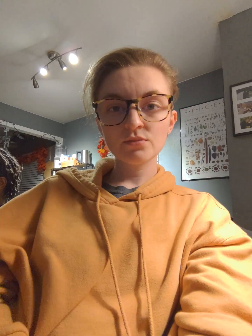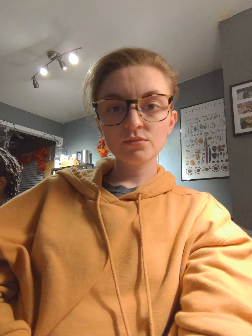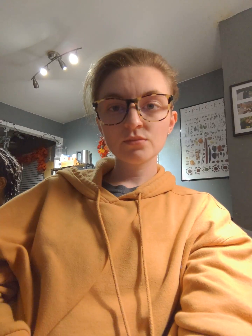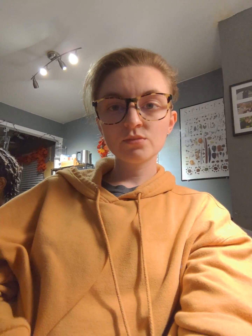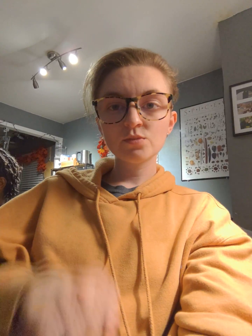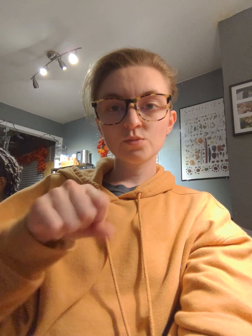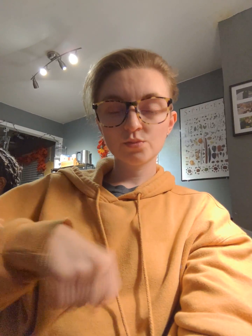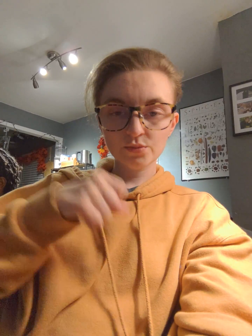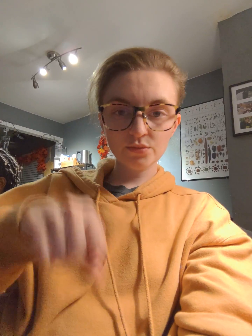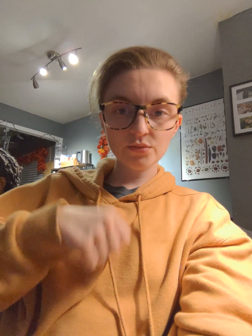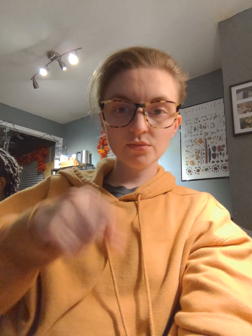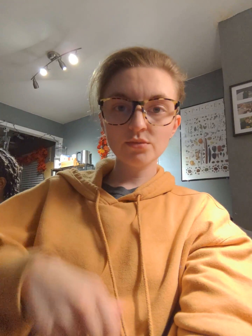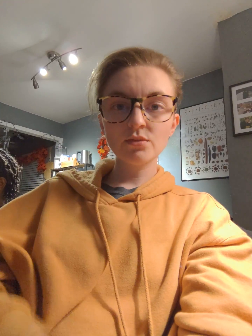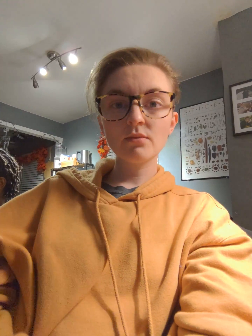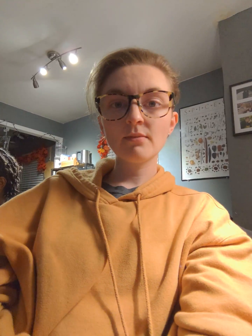bicycle